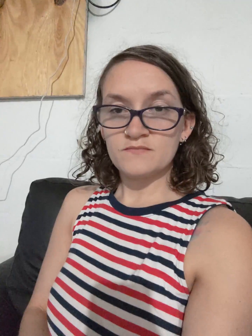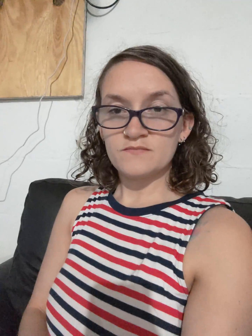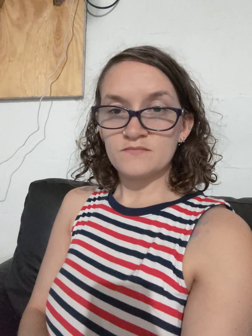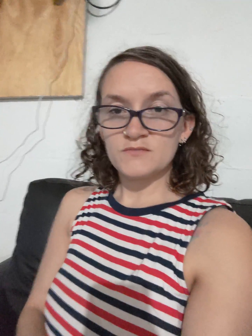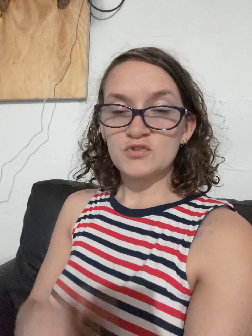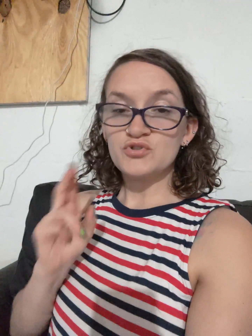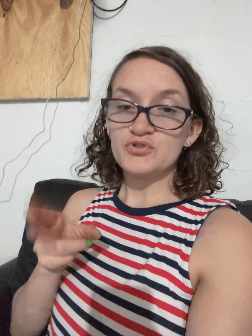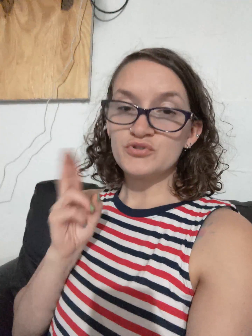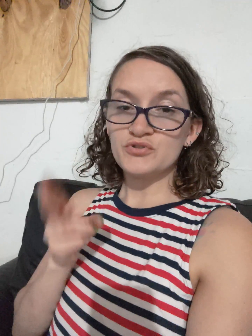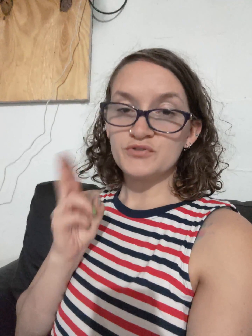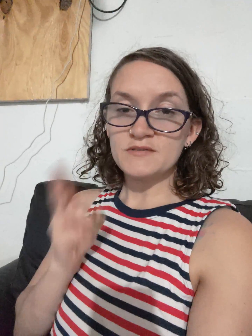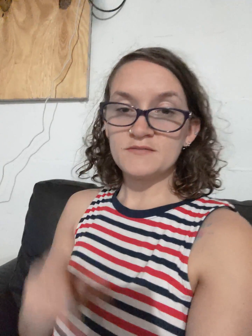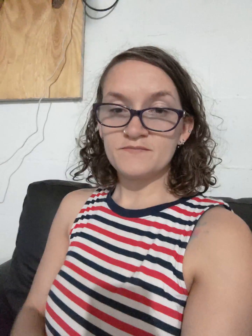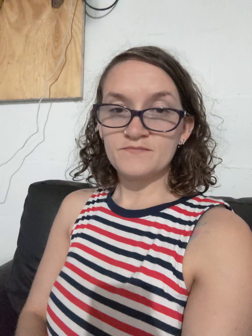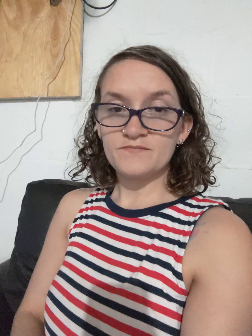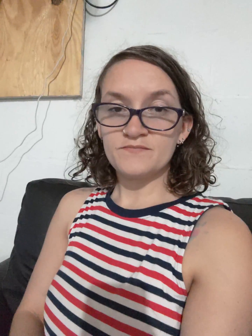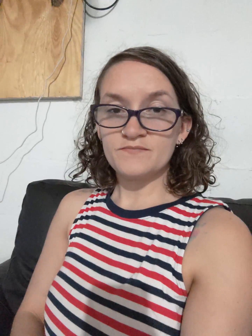hurry